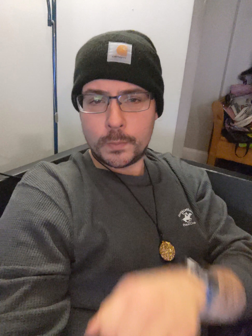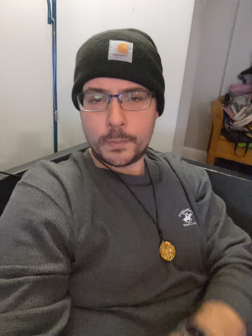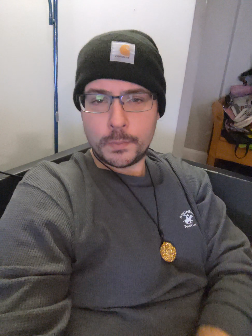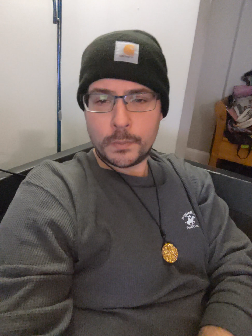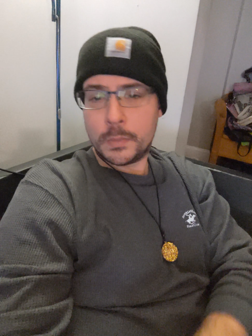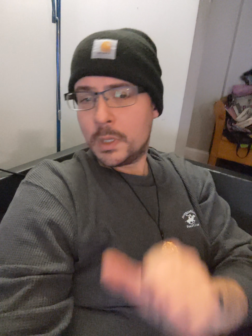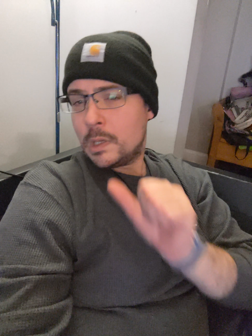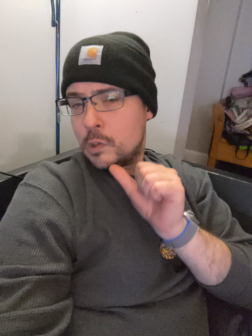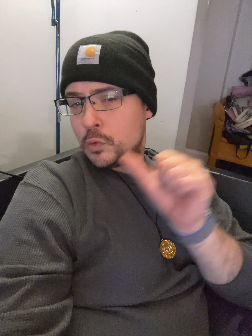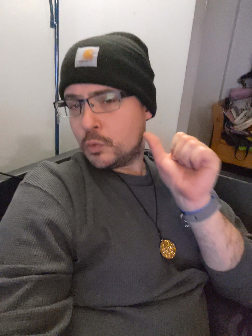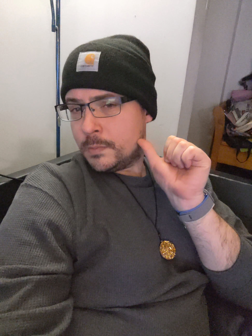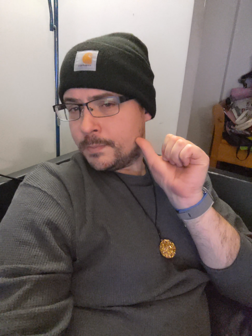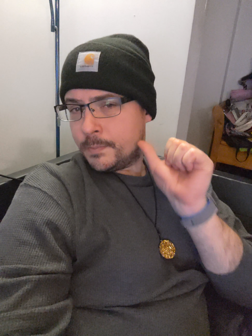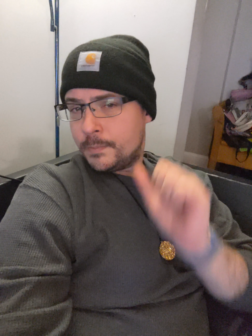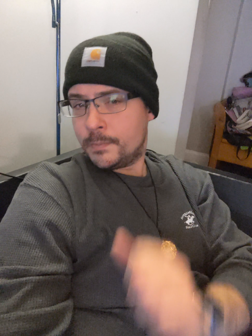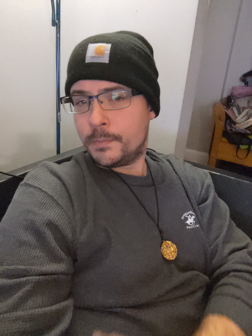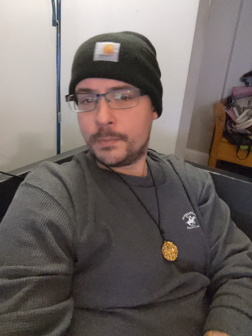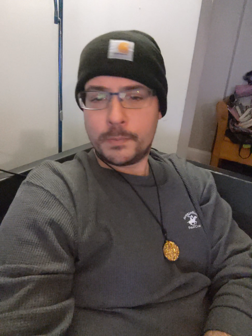yesterday